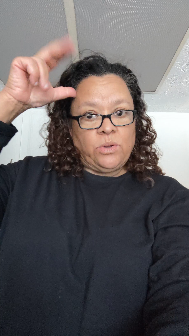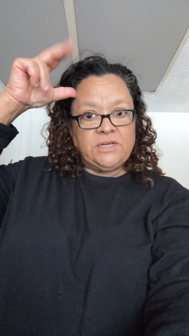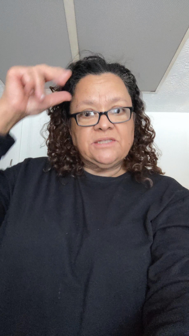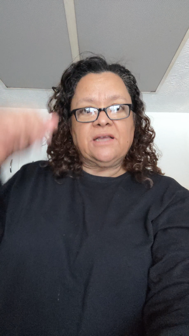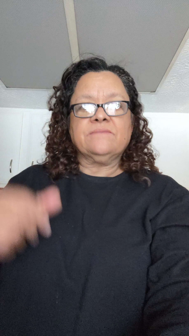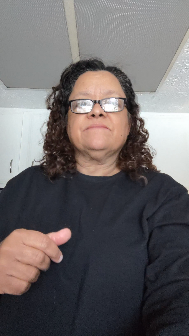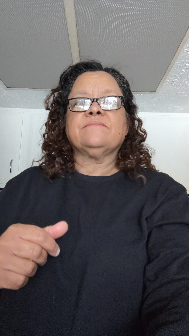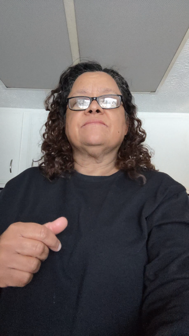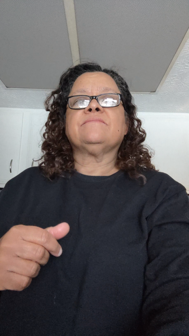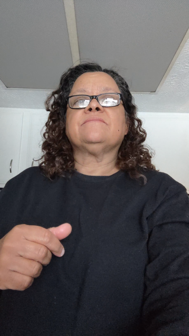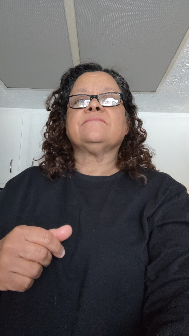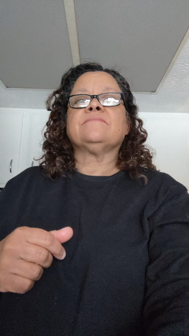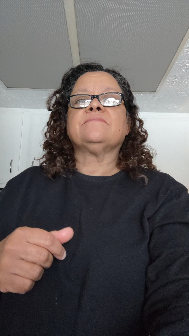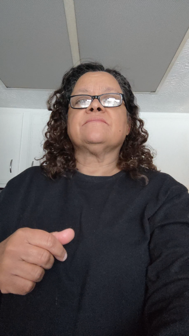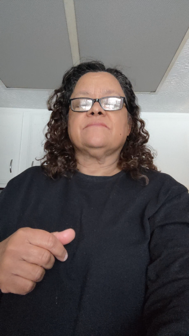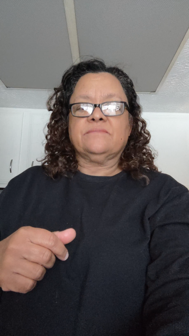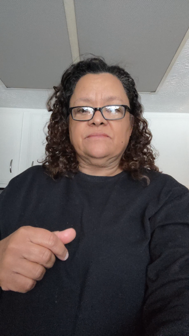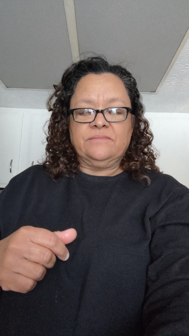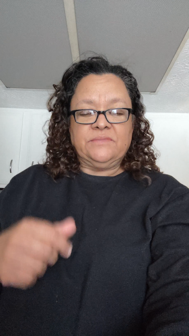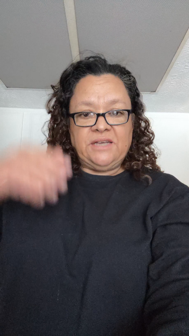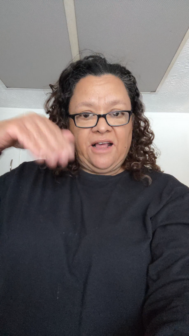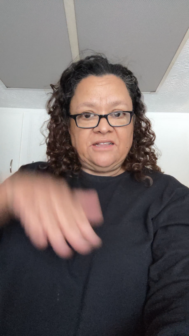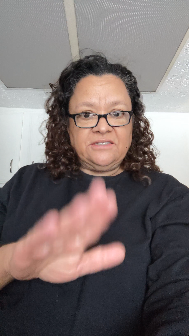enter